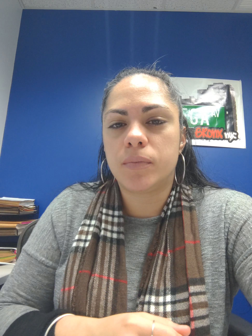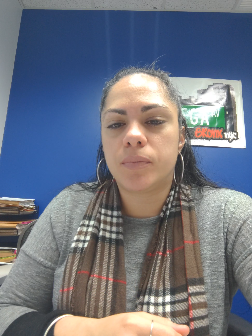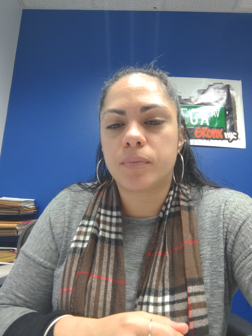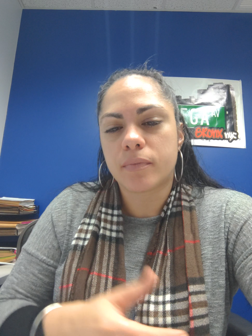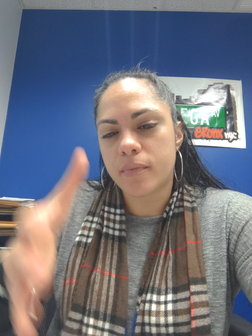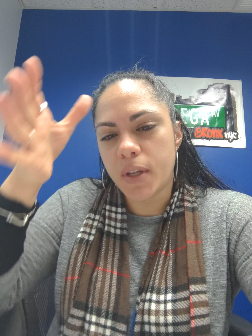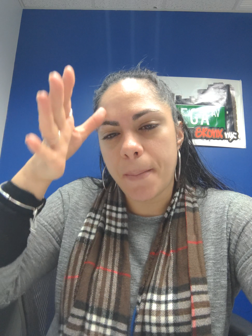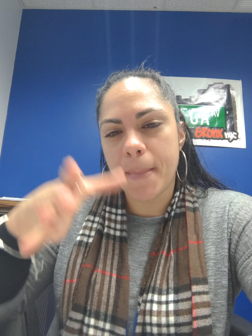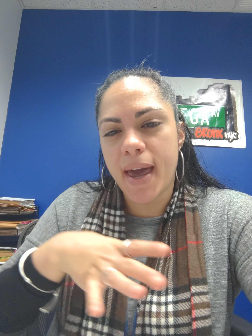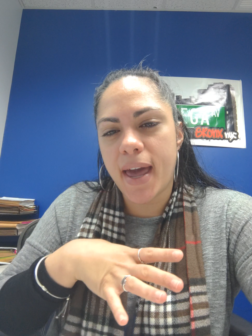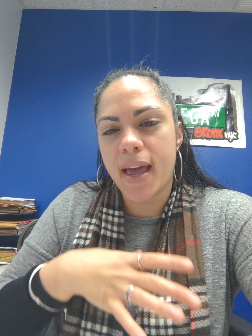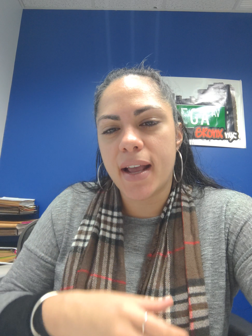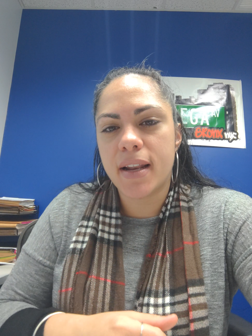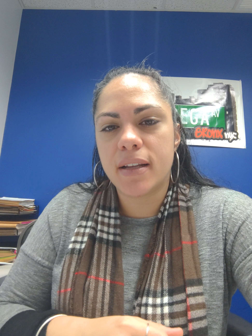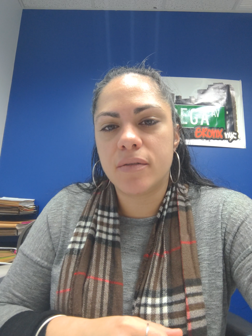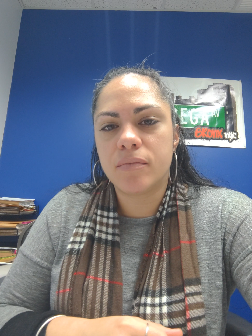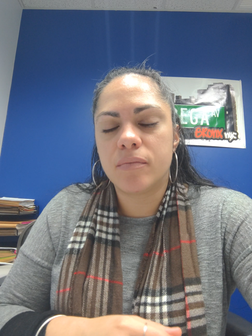man